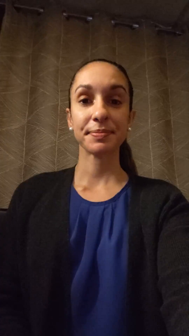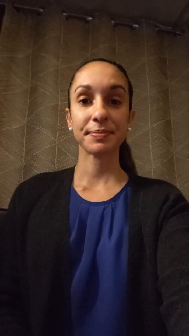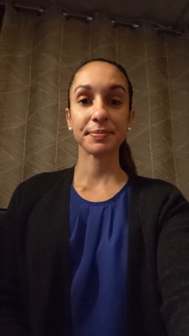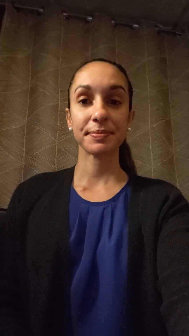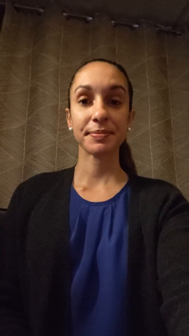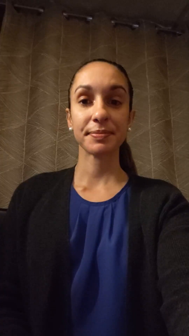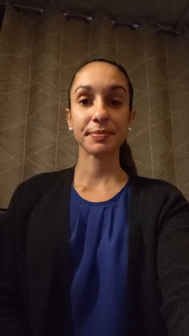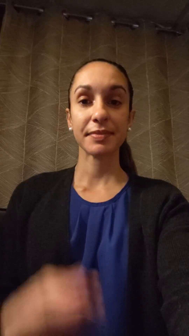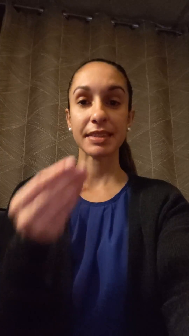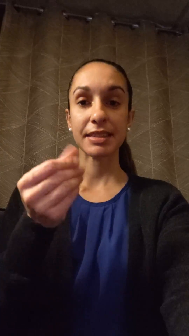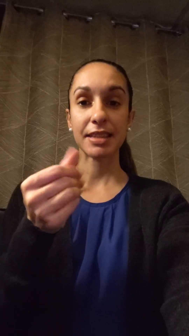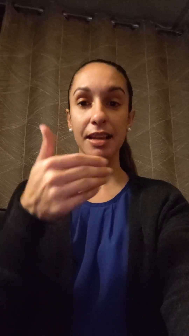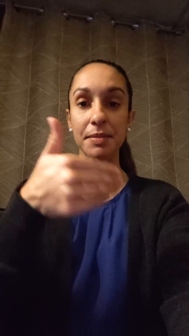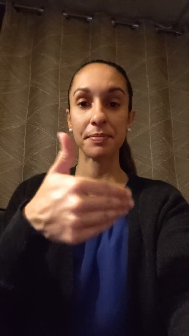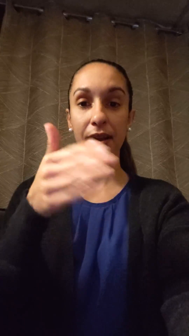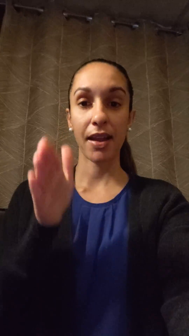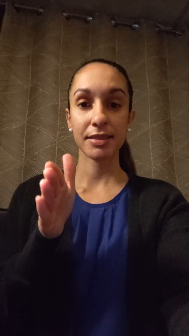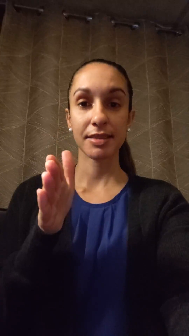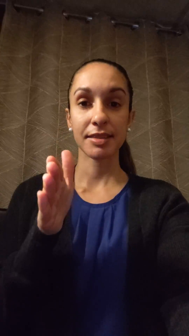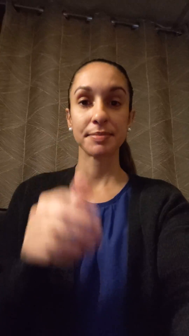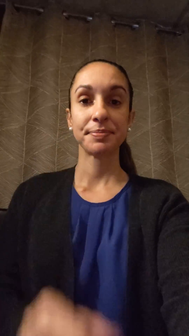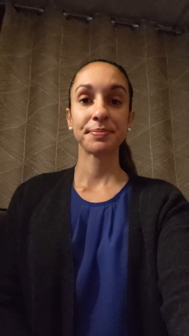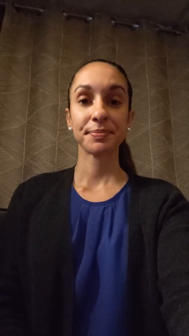sandbox